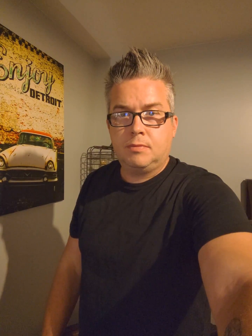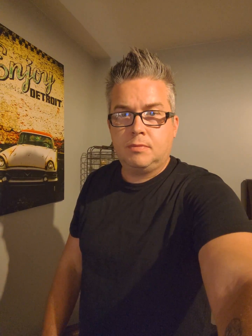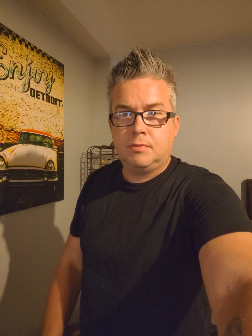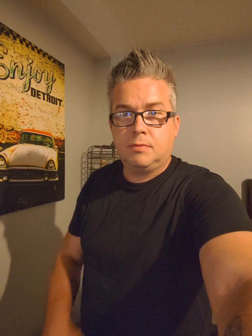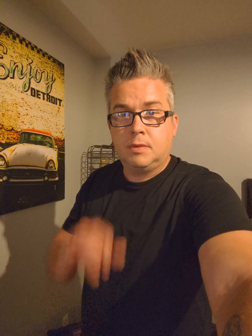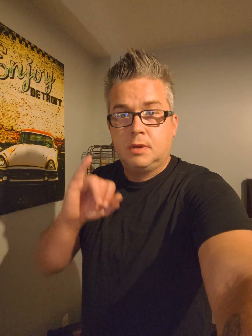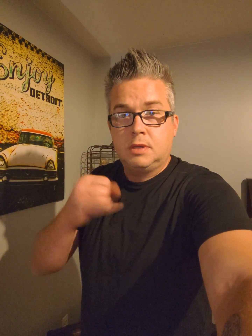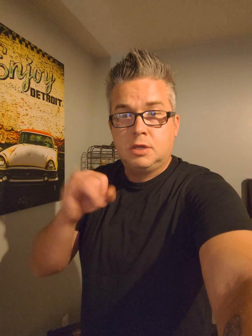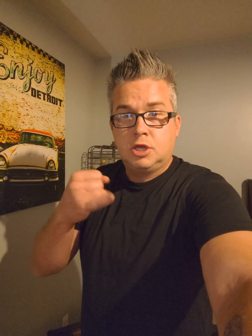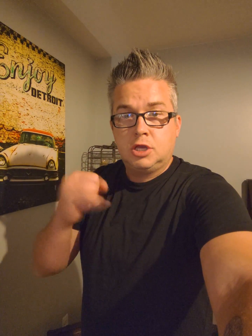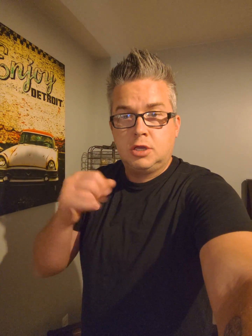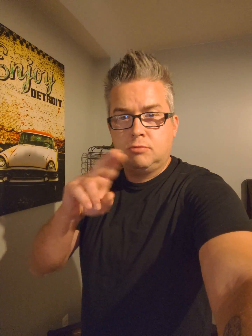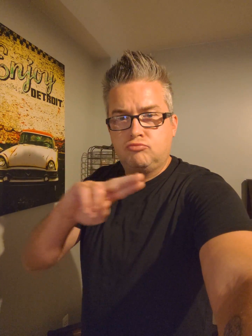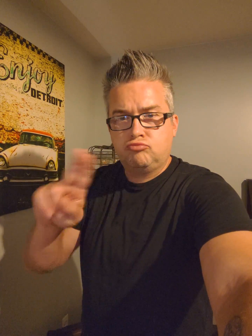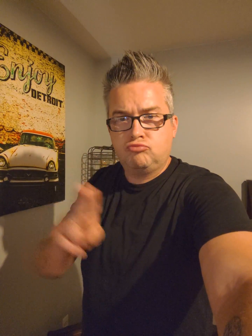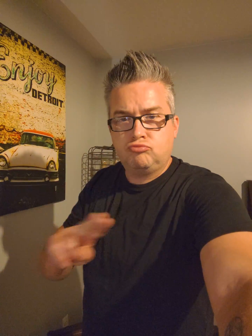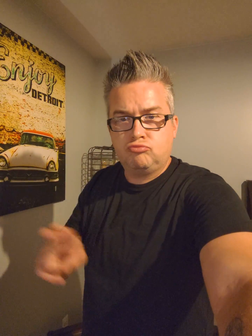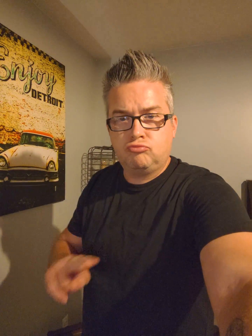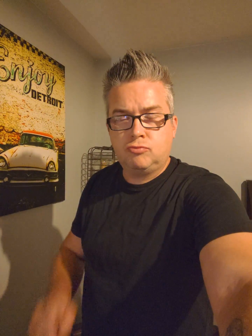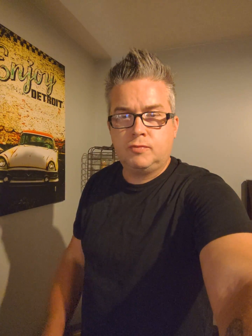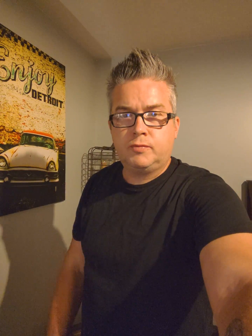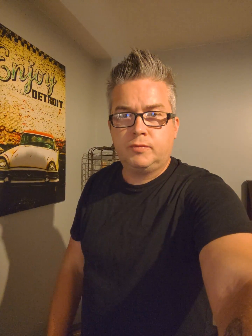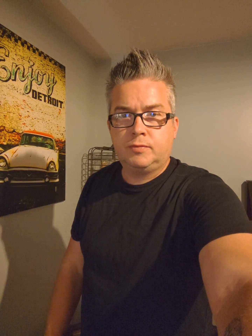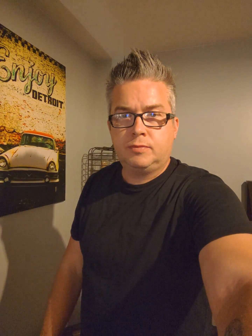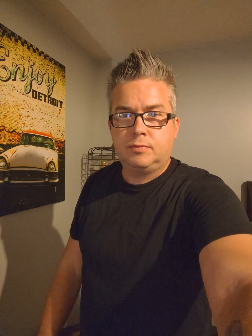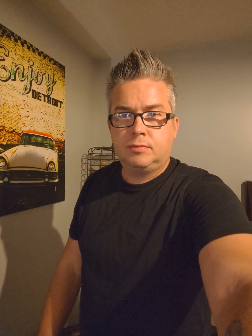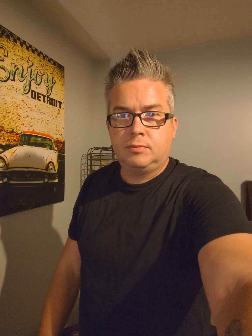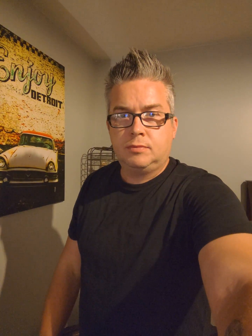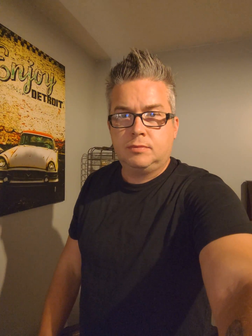jelly